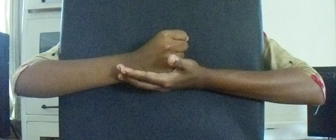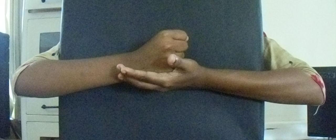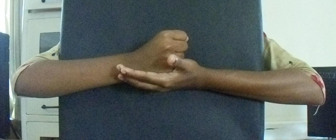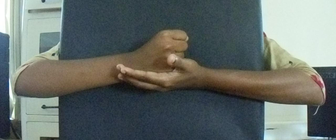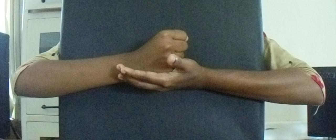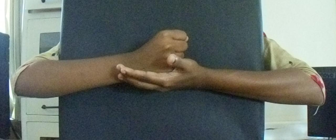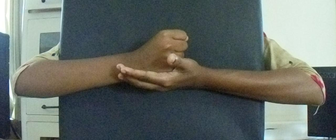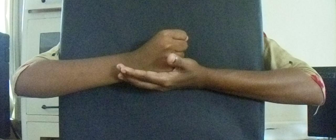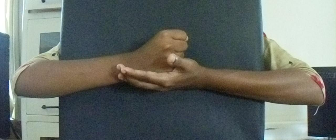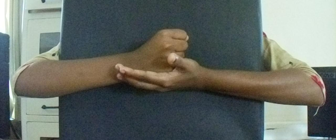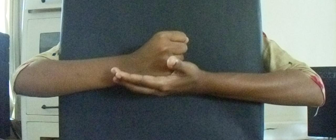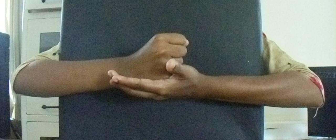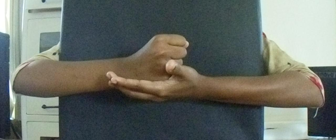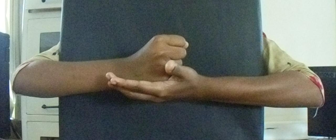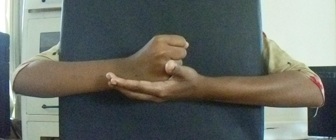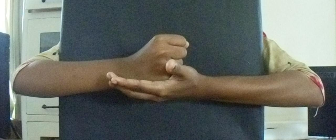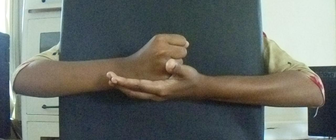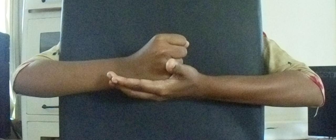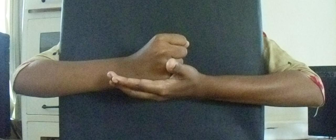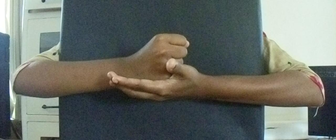help